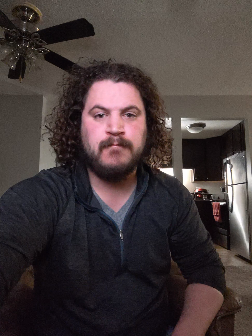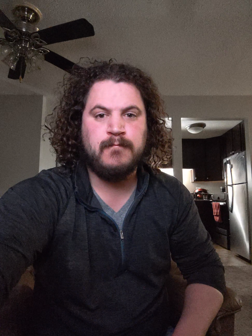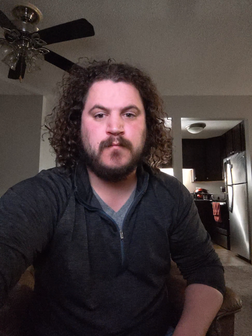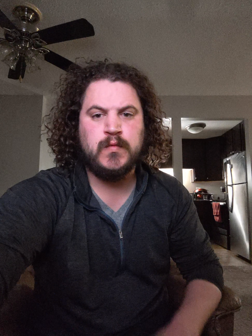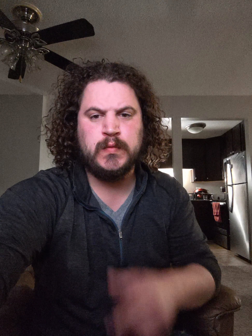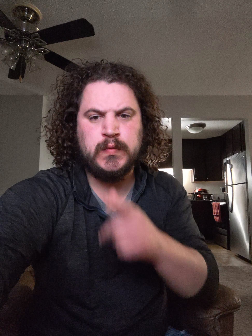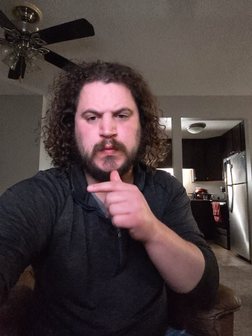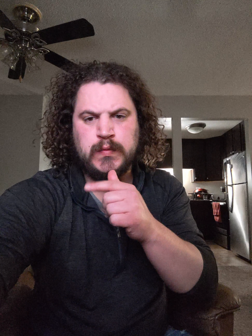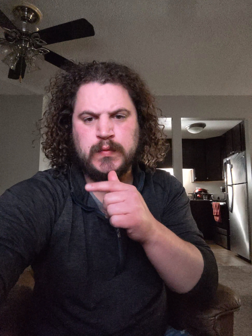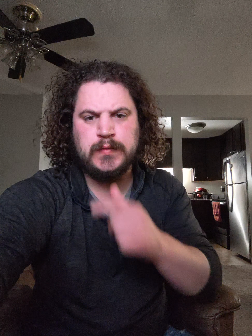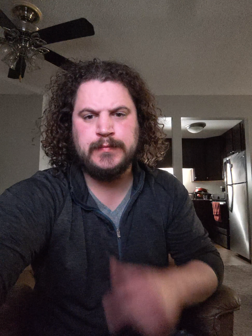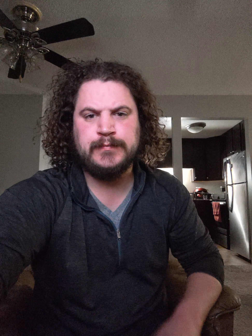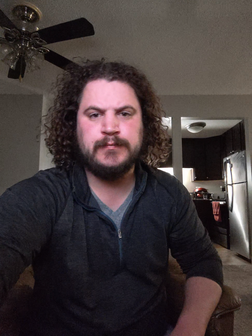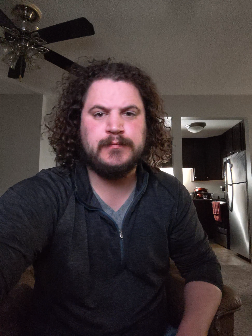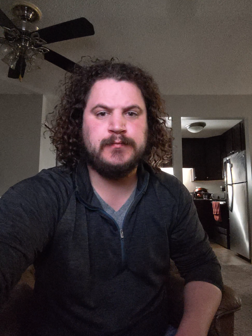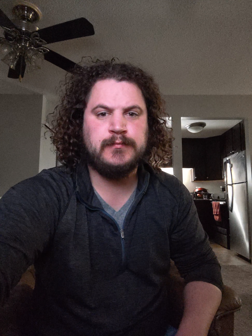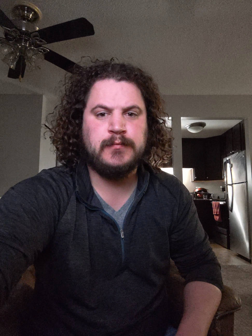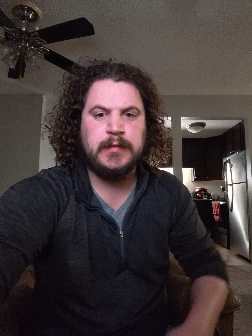who